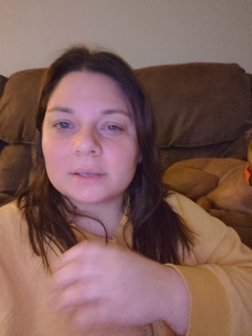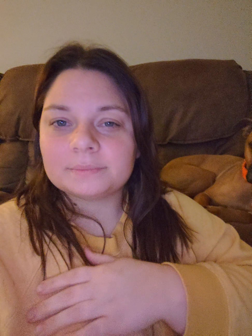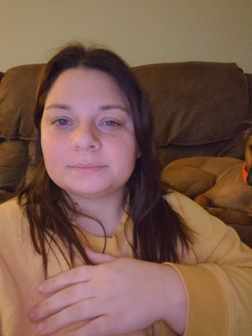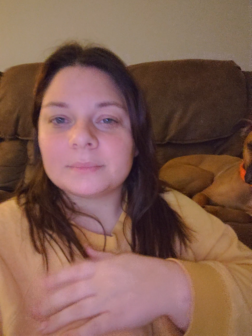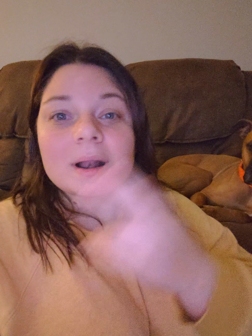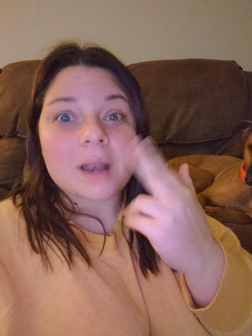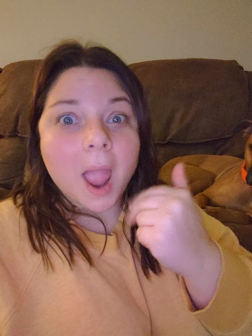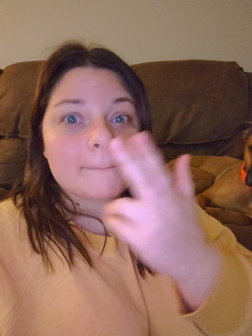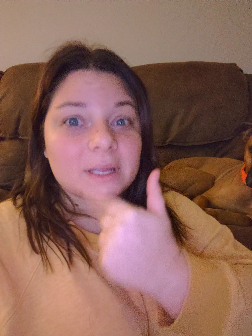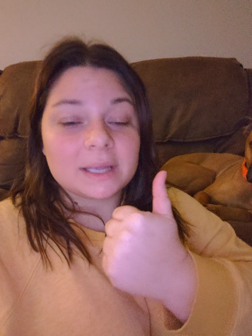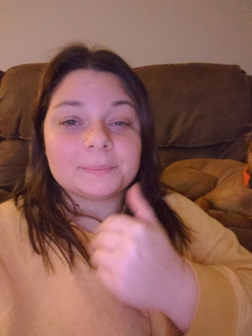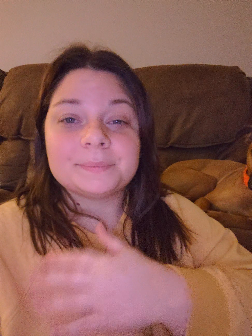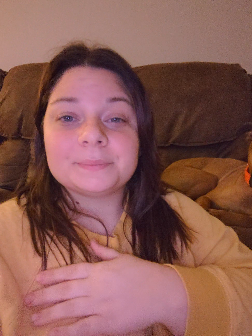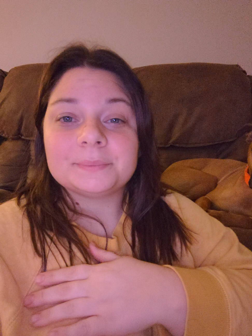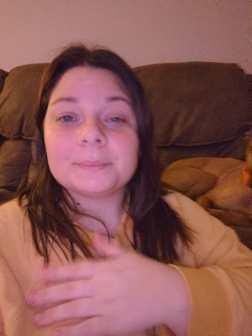napkin